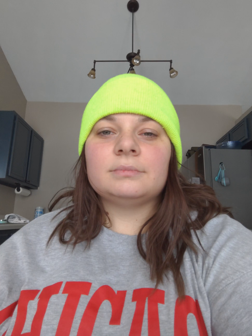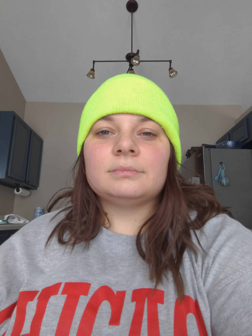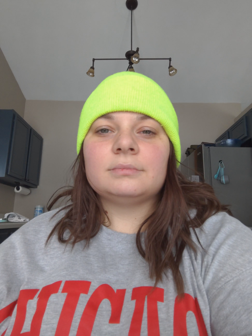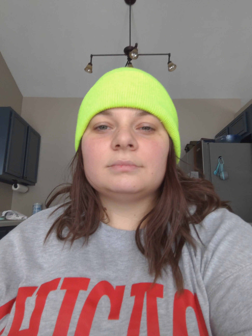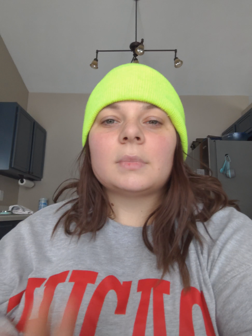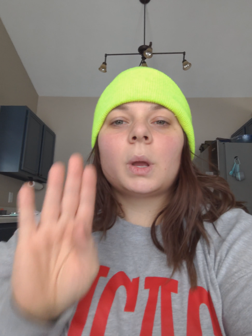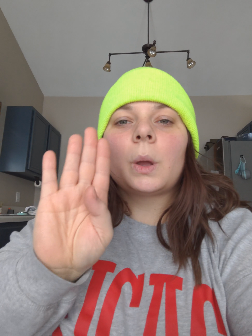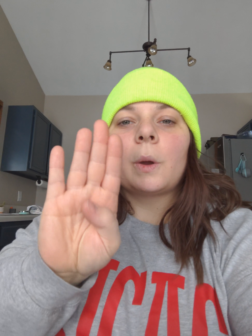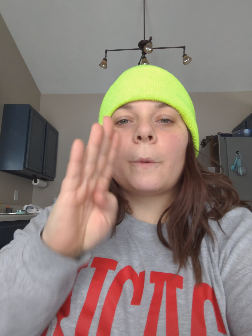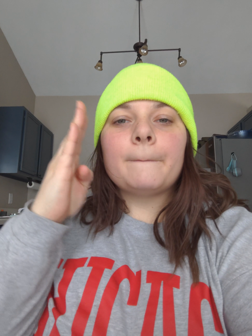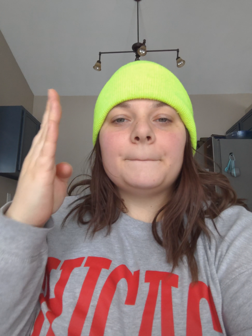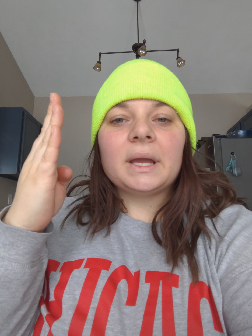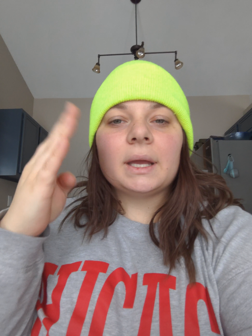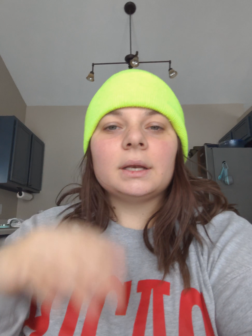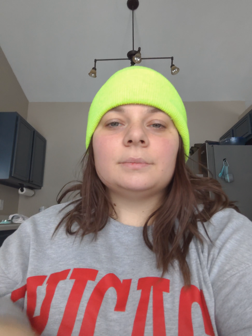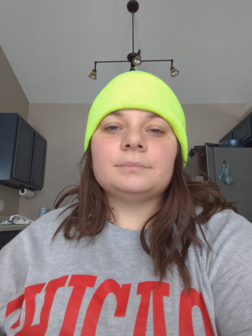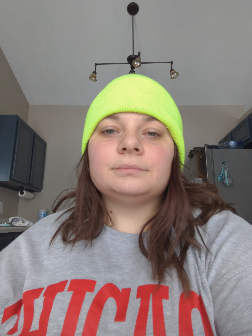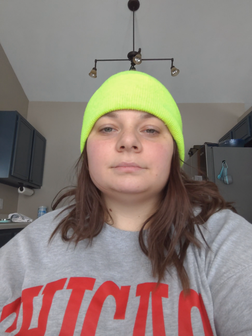open